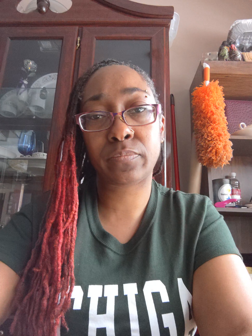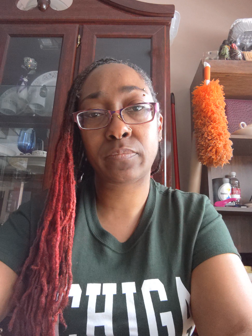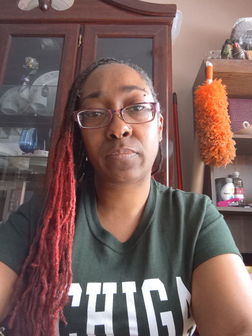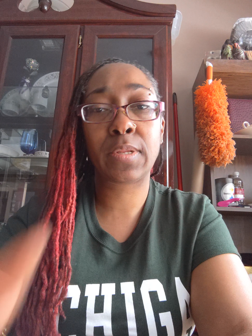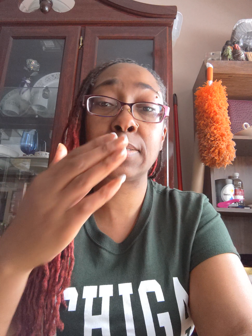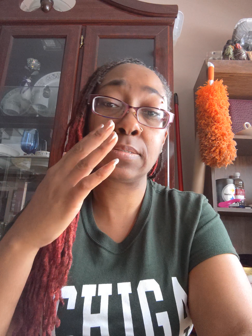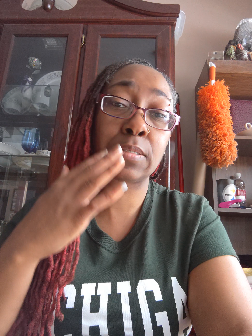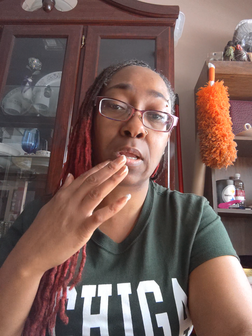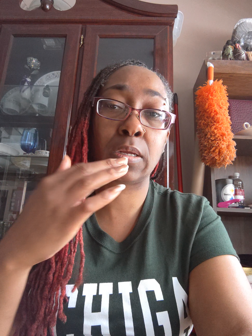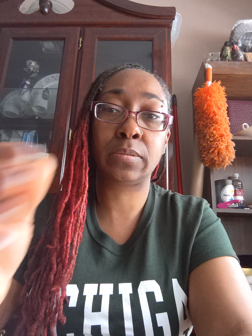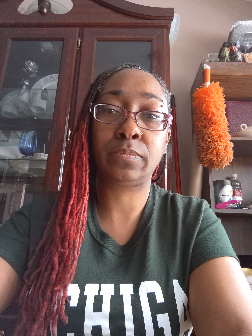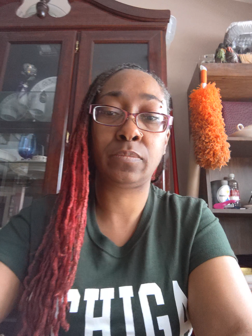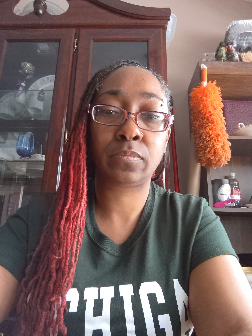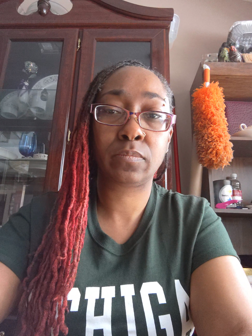sad